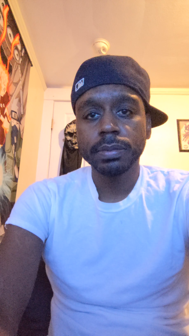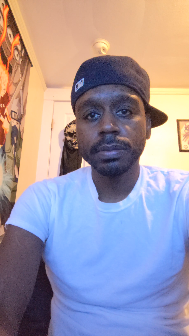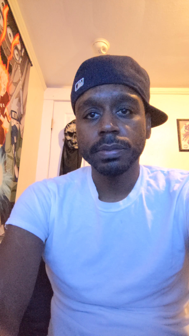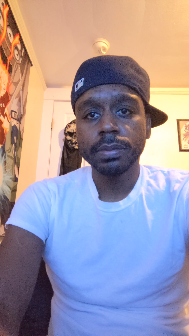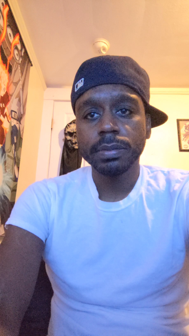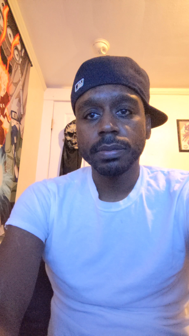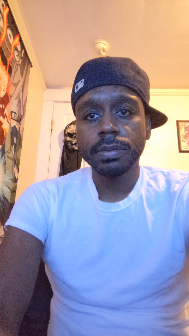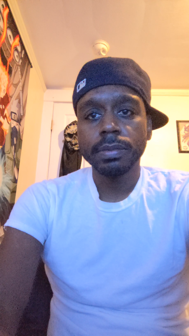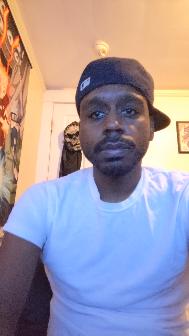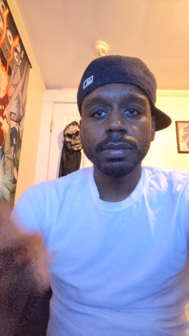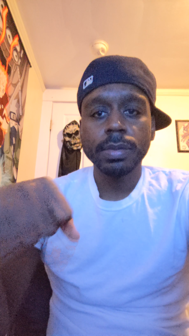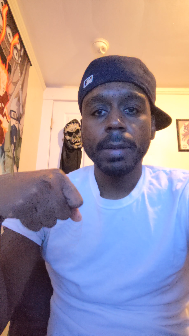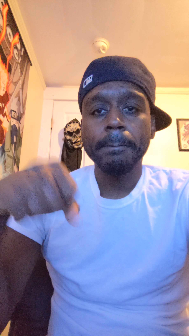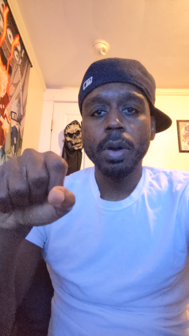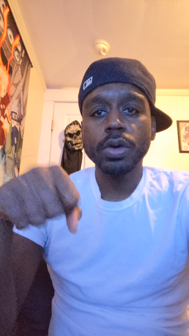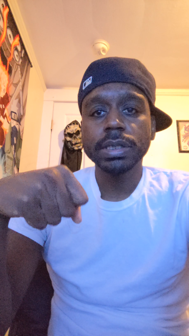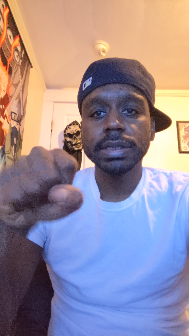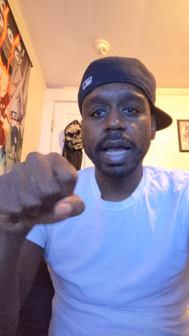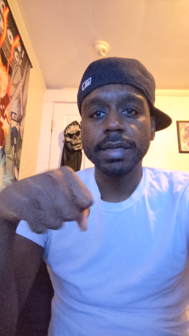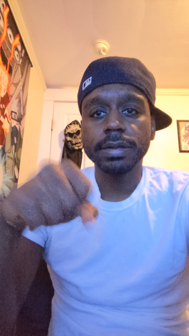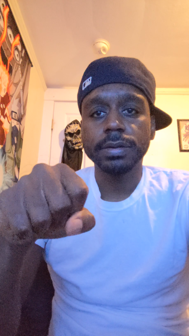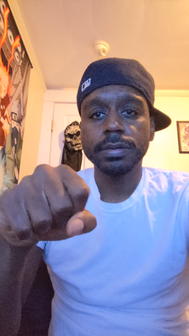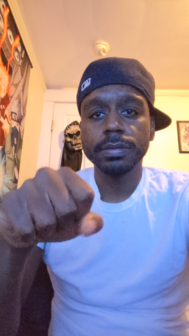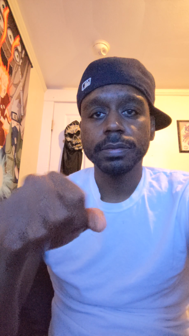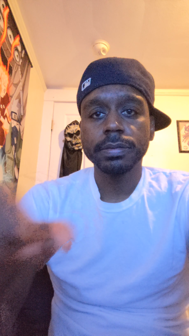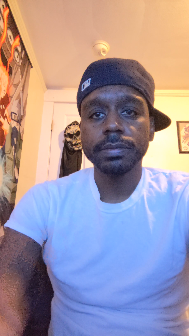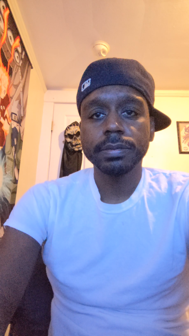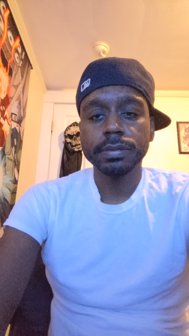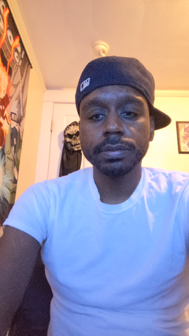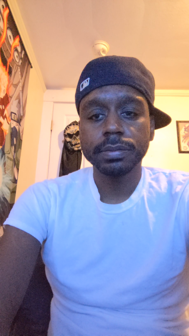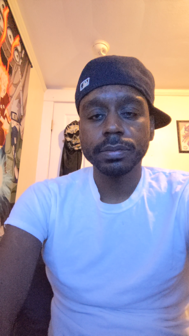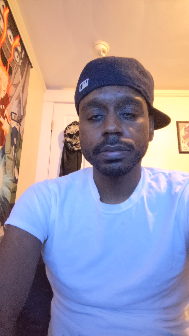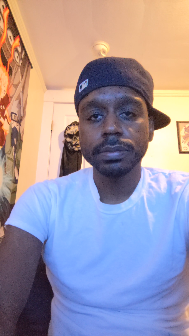motorcycle